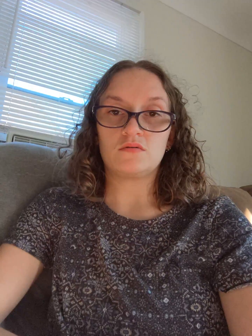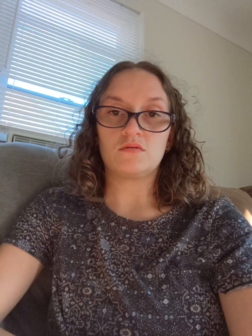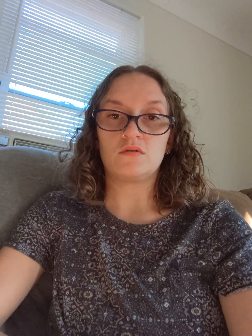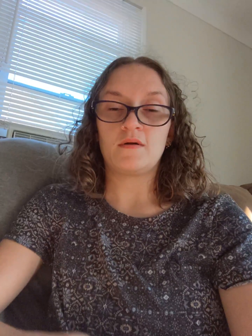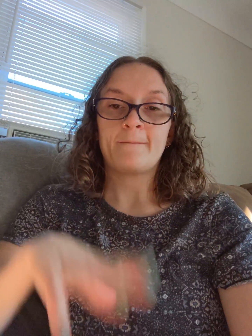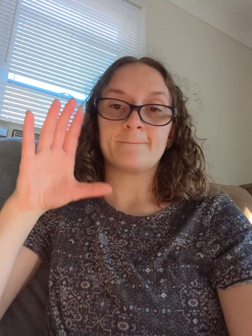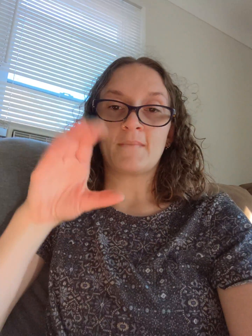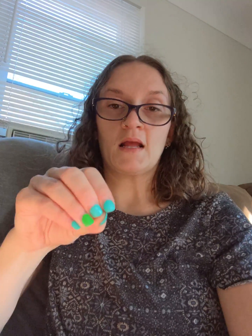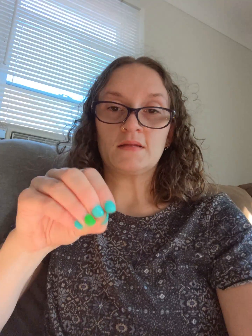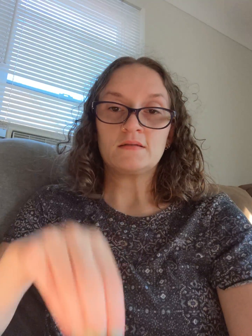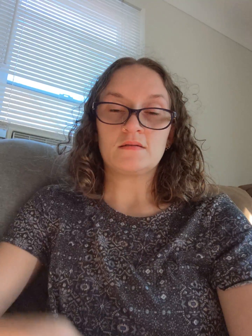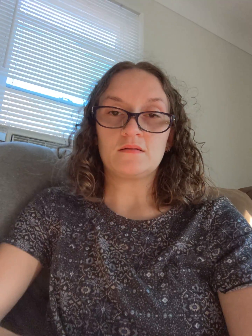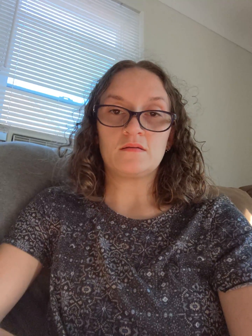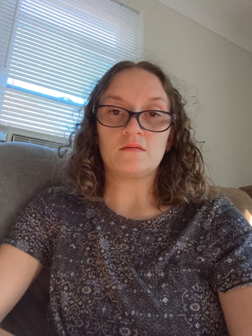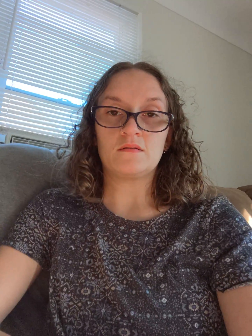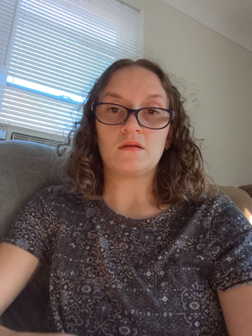bite